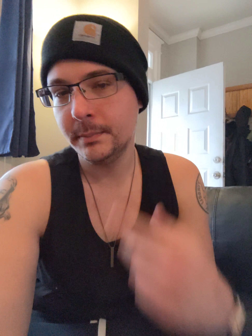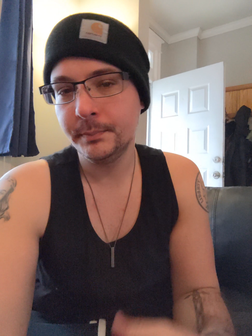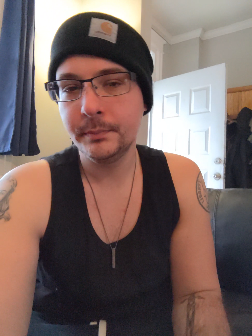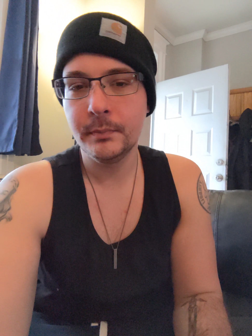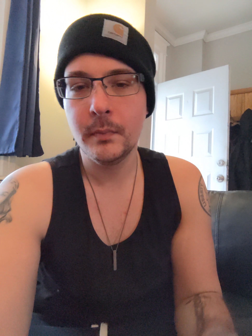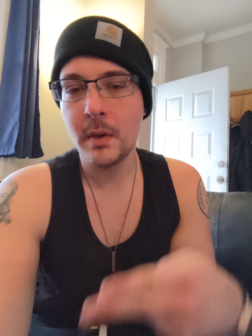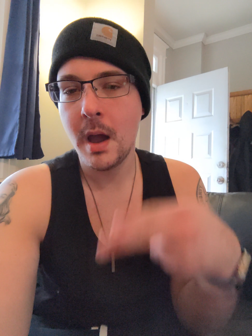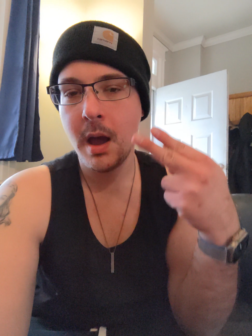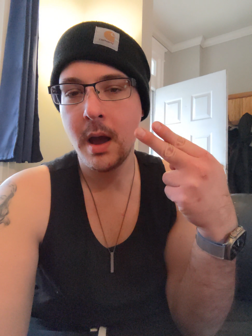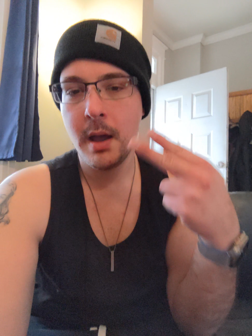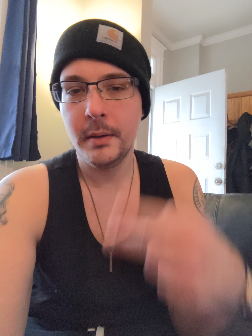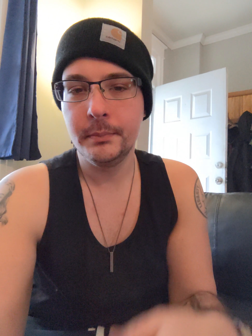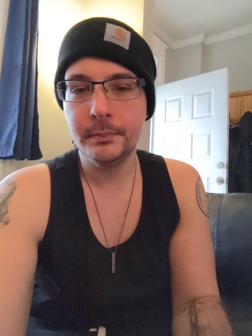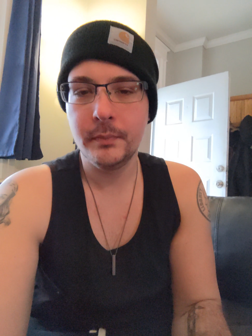high